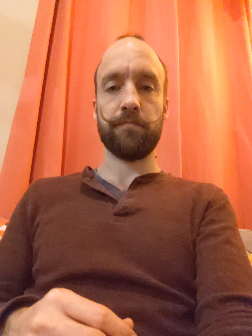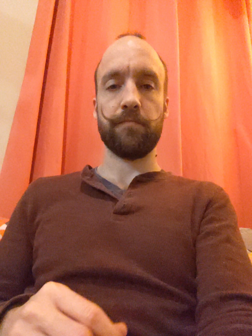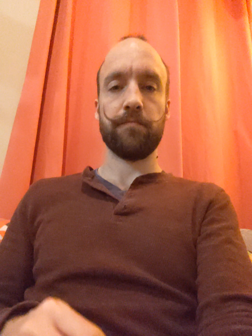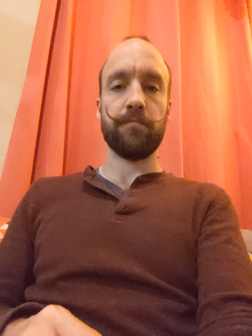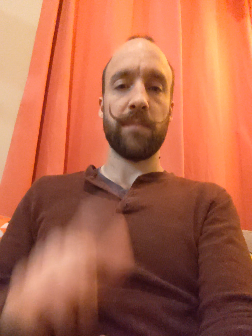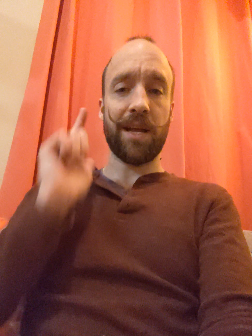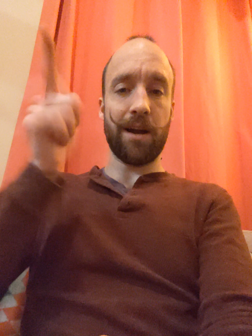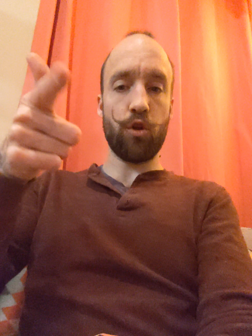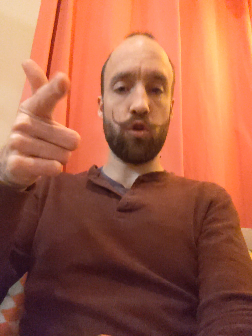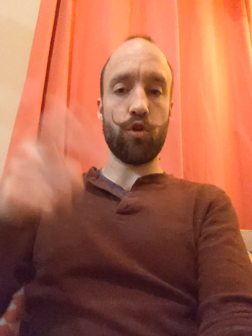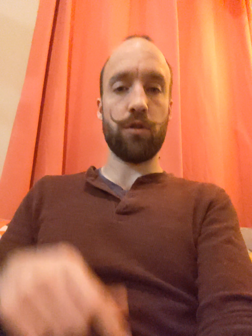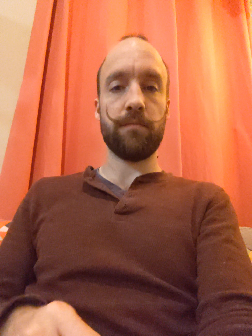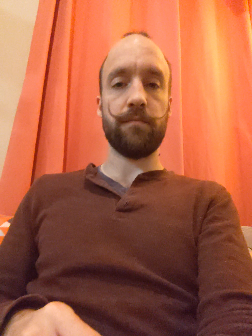later